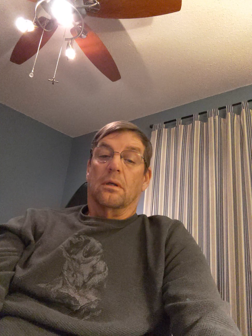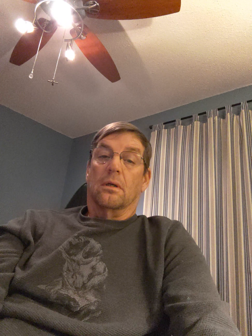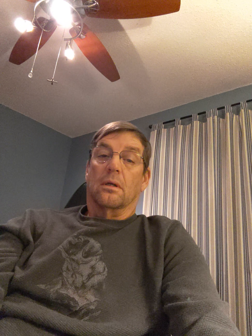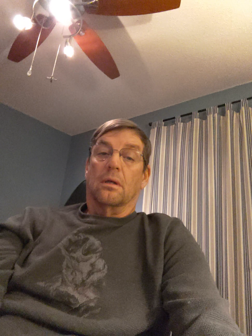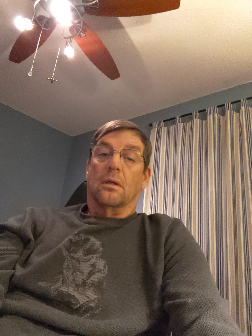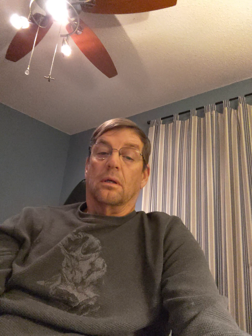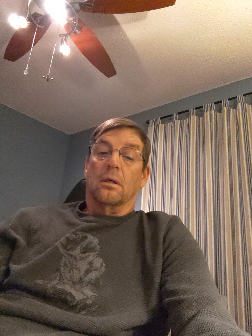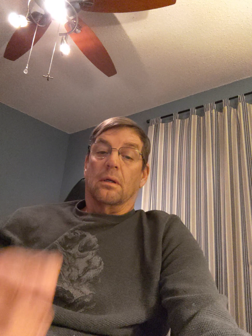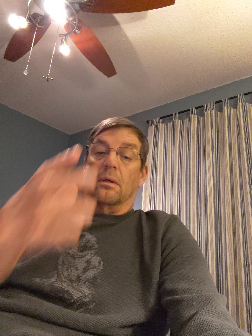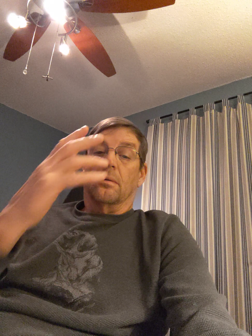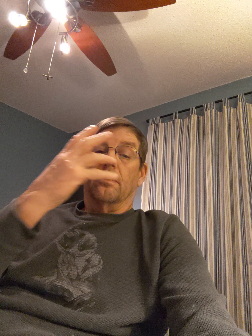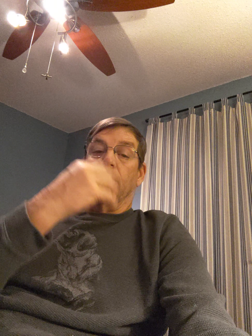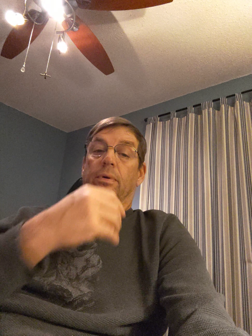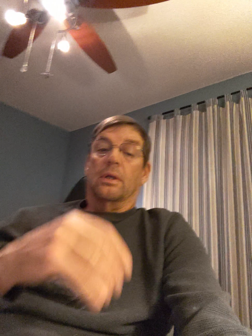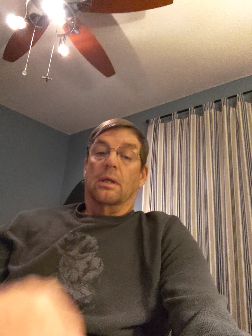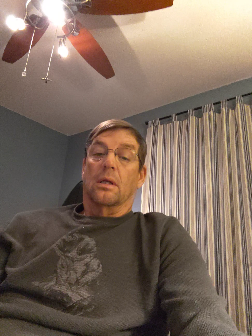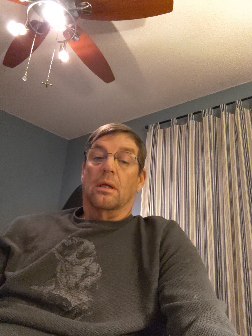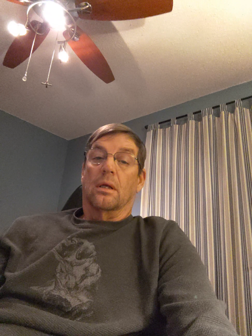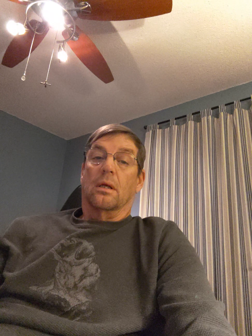pretty